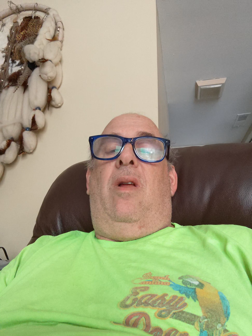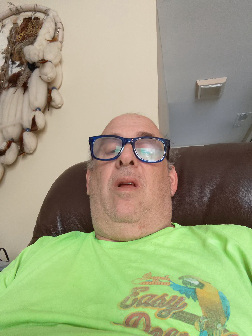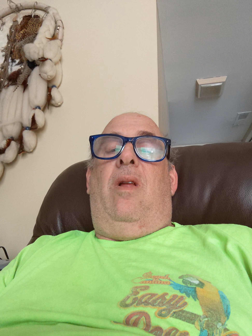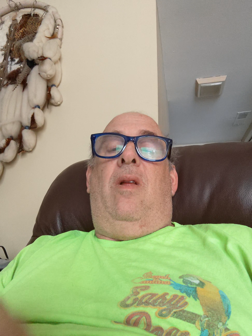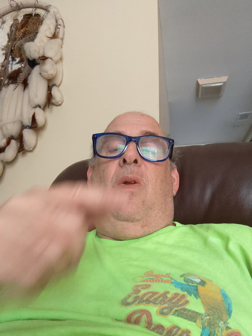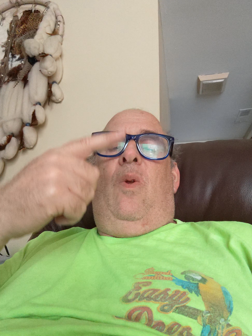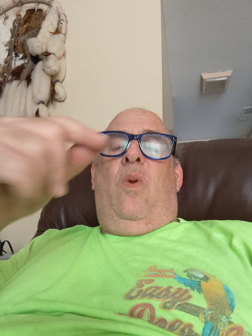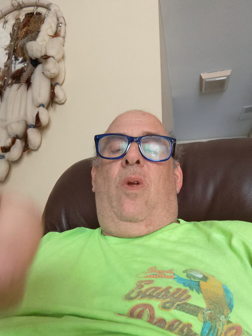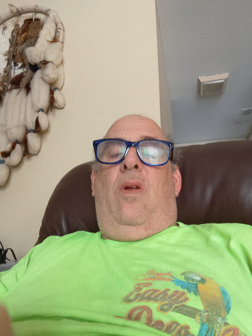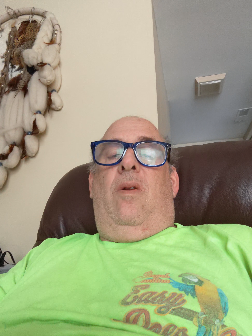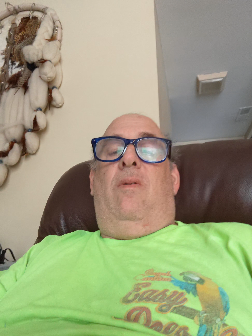go